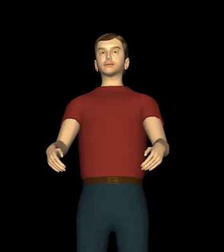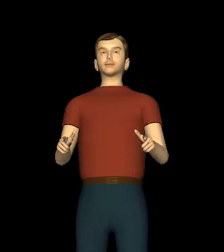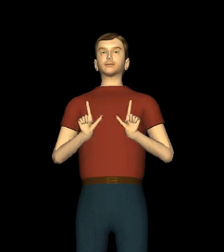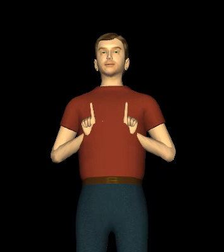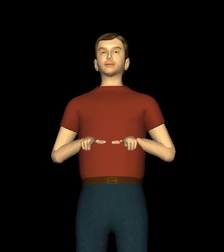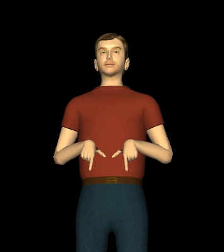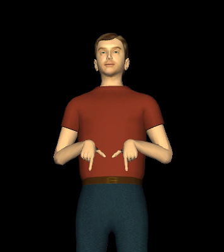مدرسة